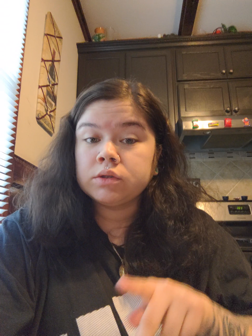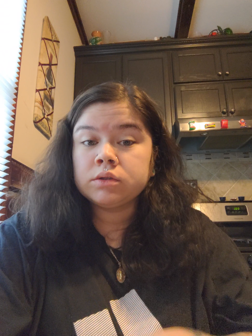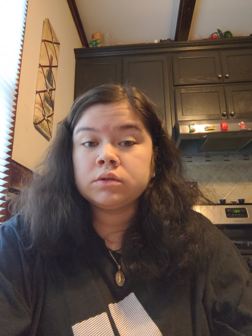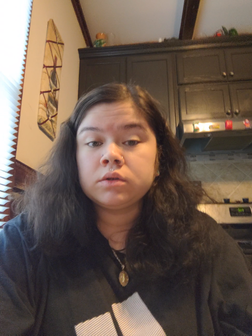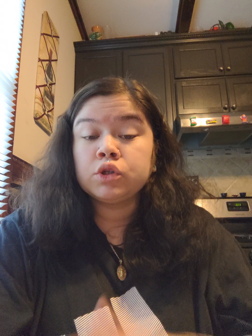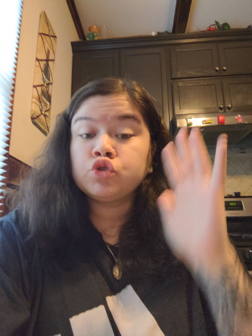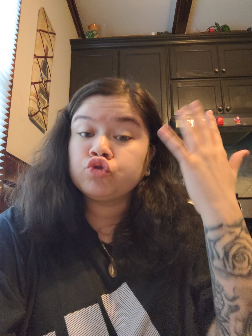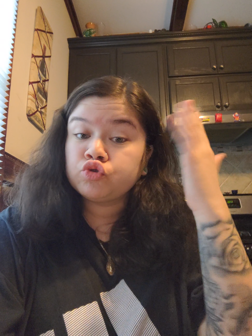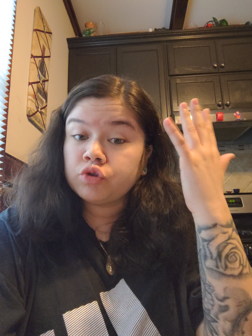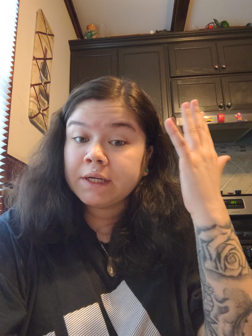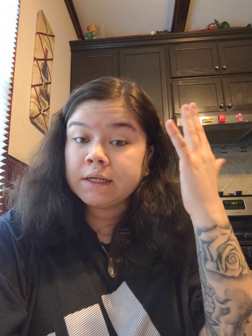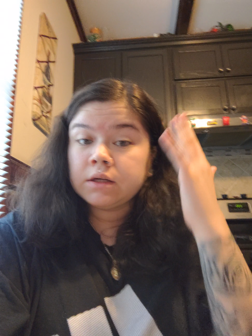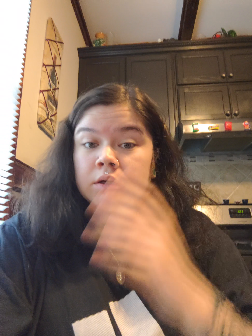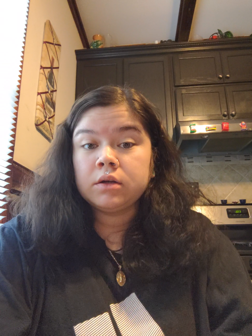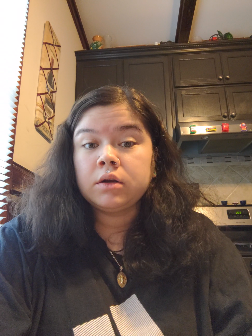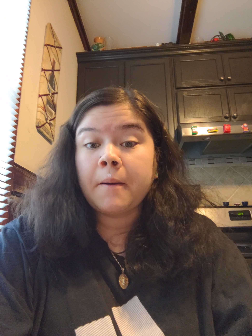tree